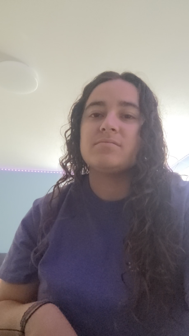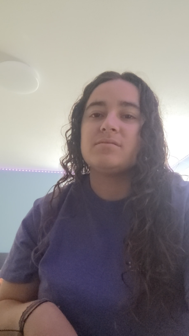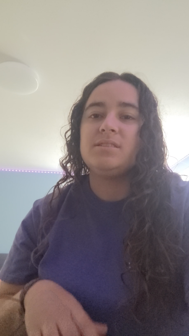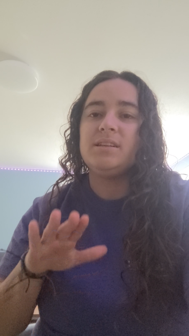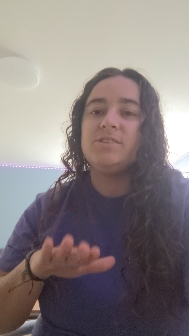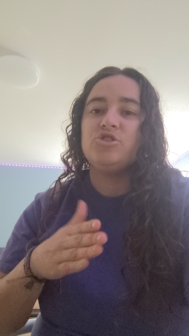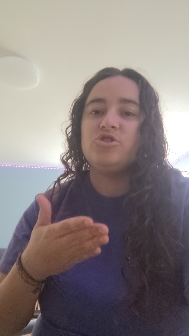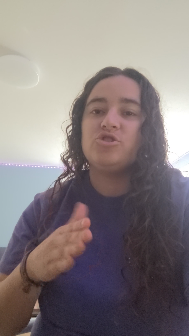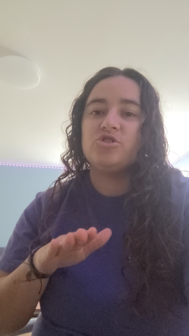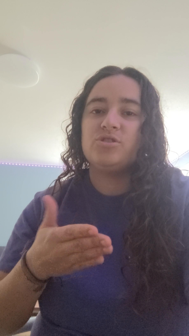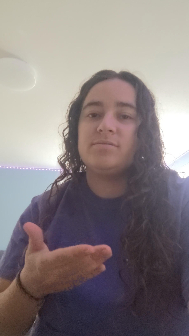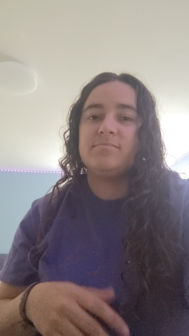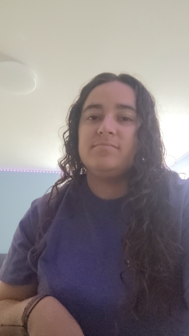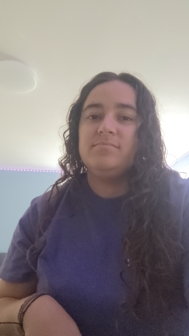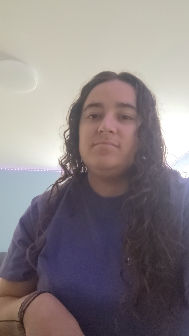kitchen